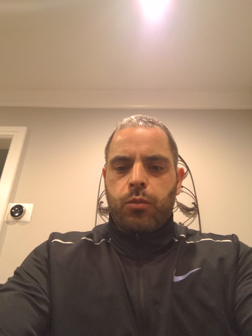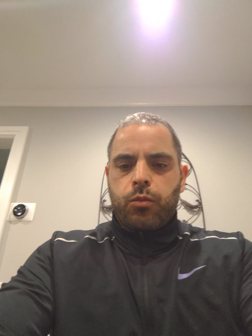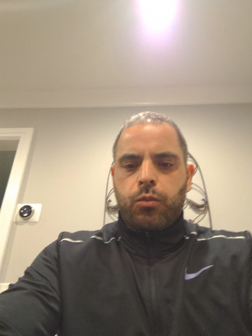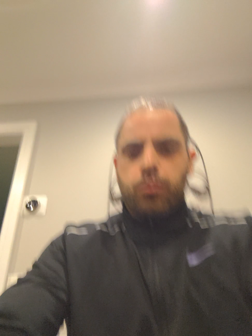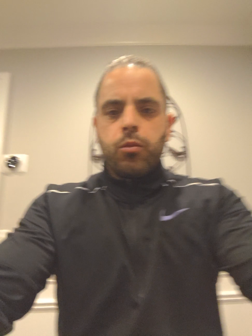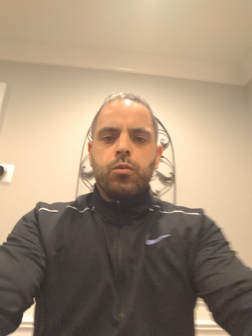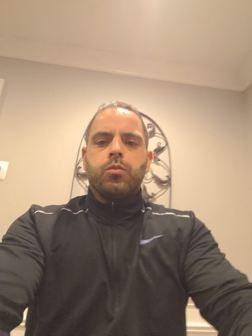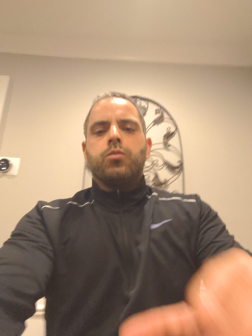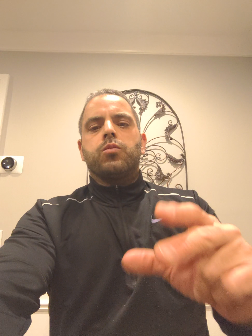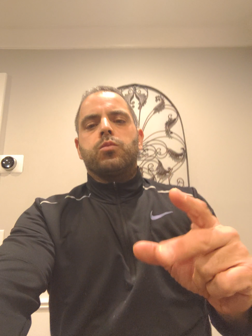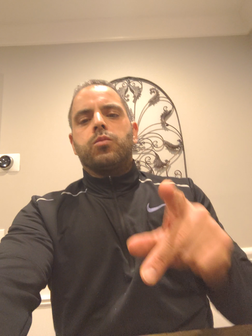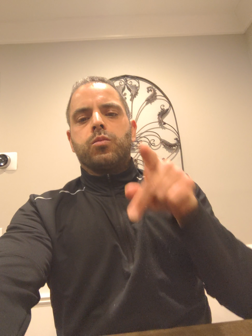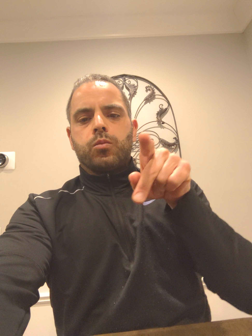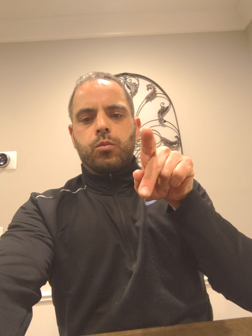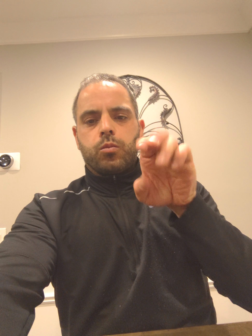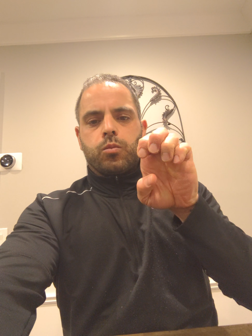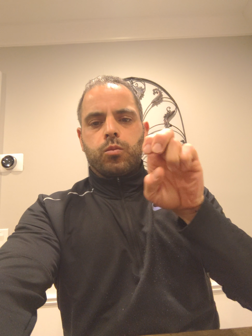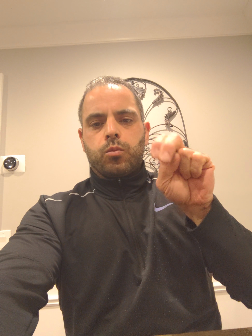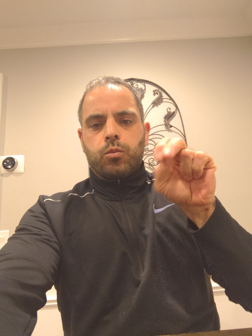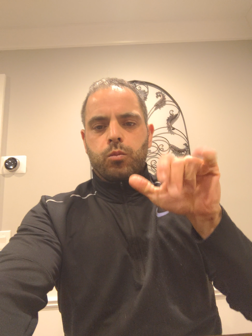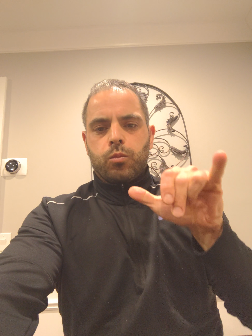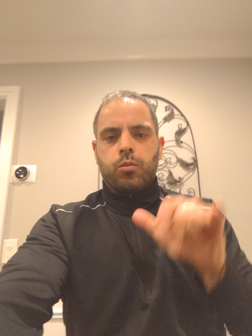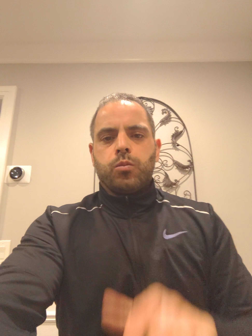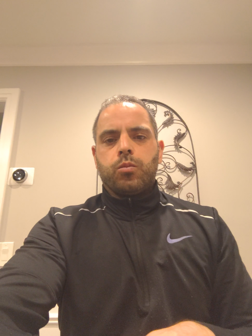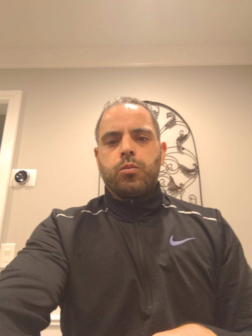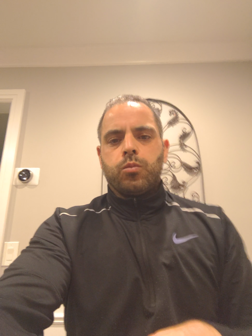penny